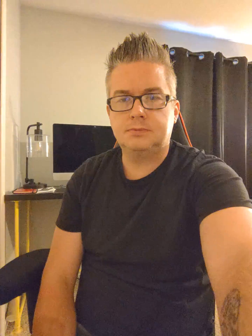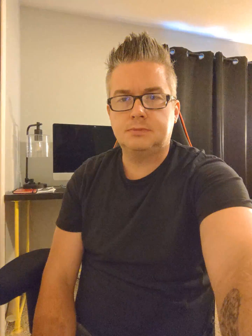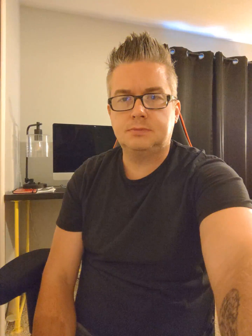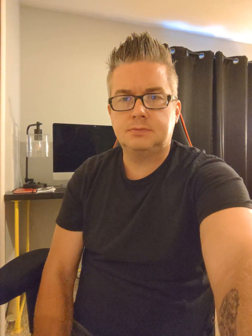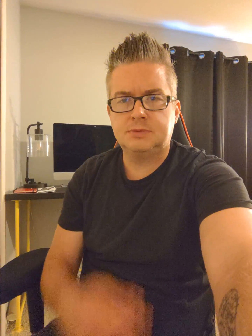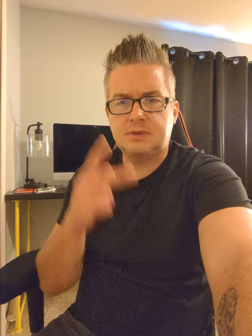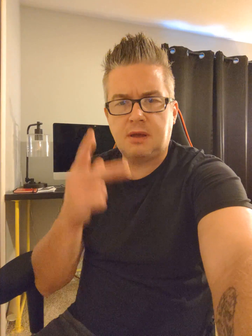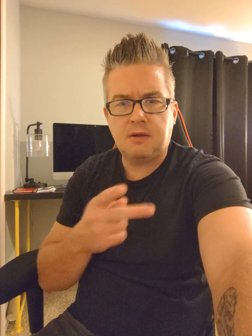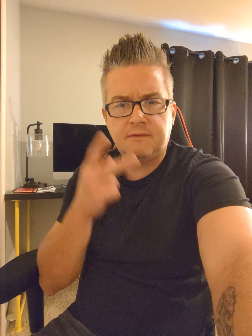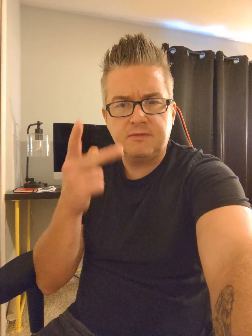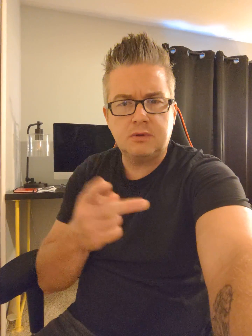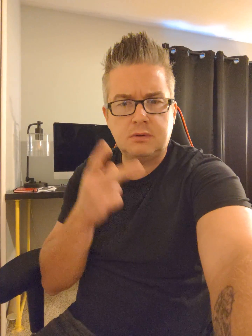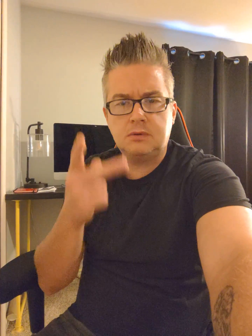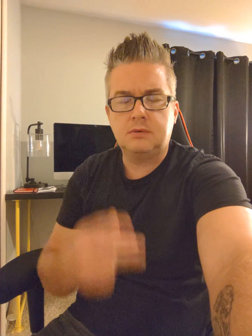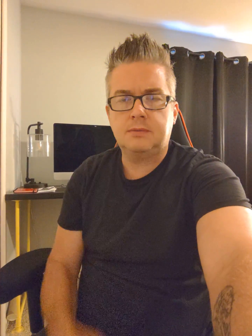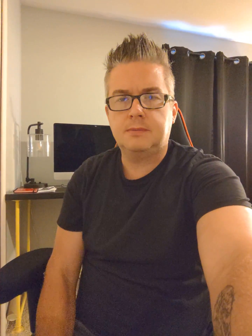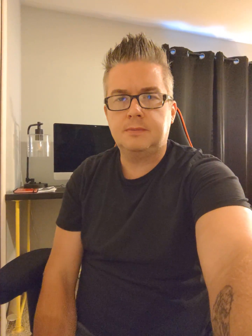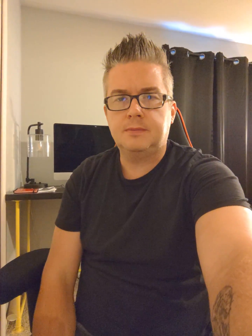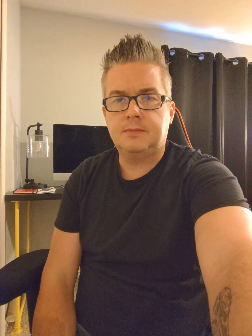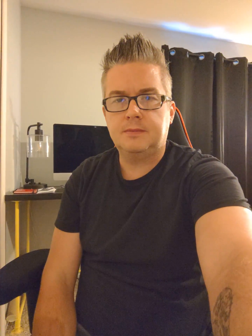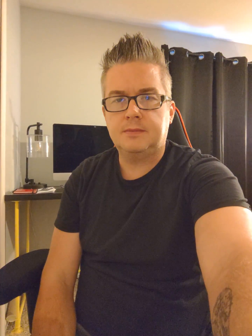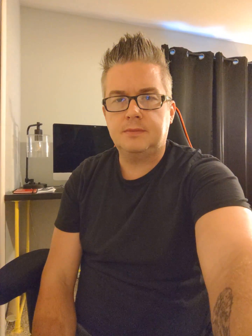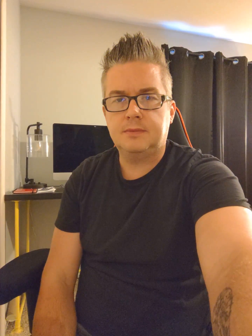careful